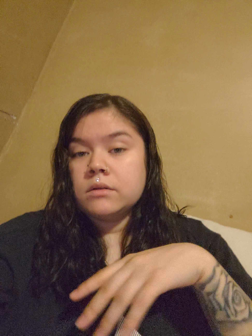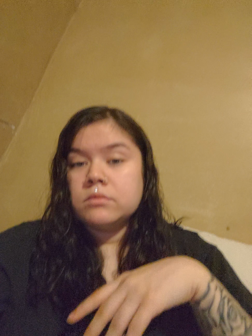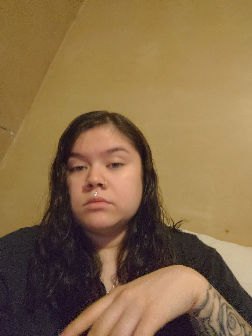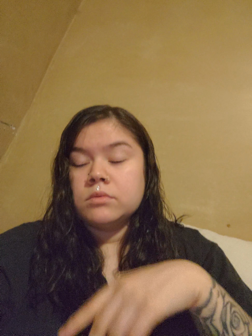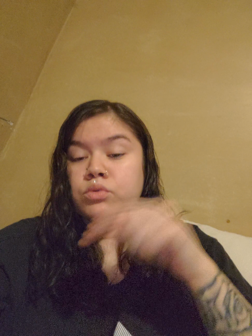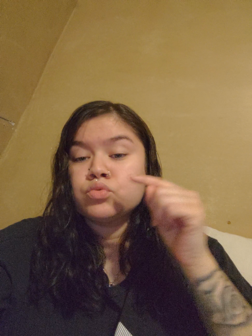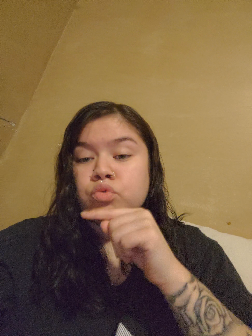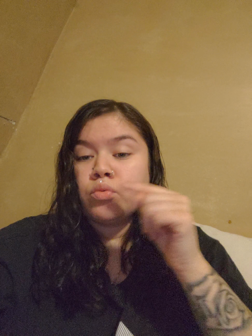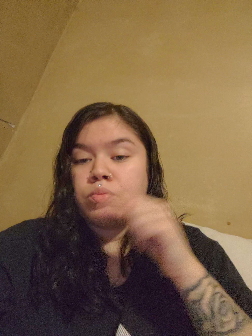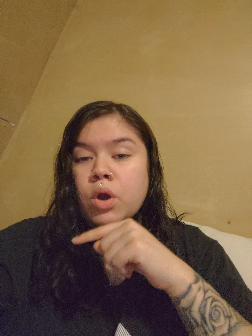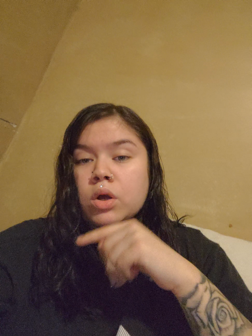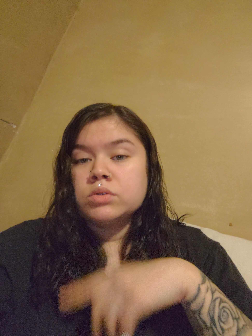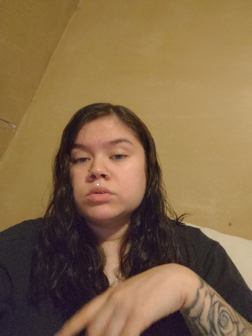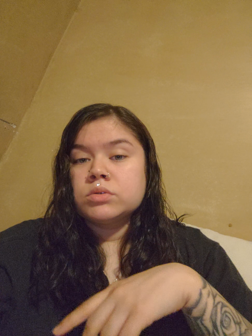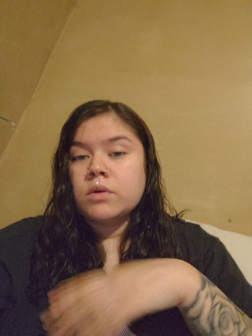toothbrush